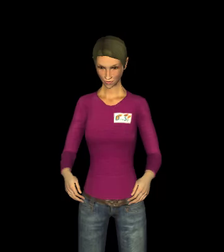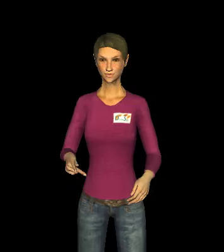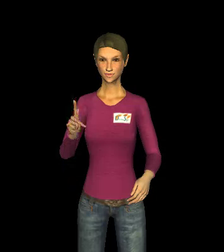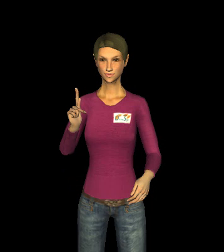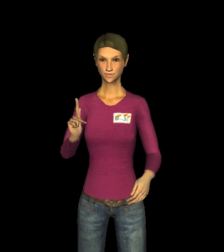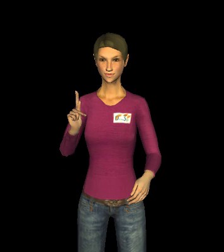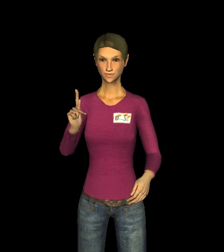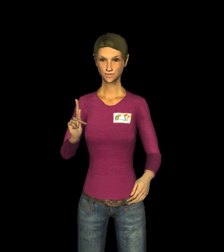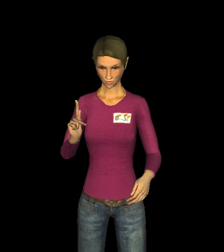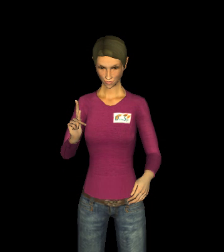كيلوجرامات